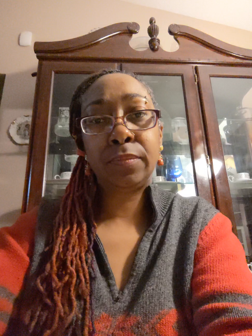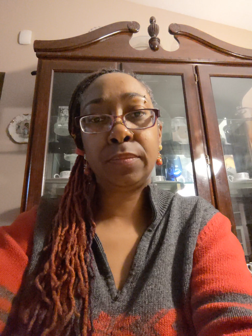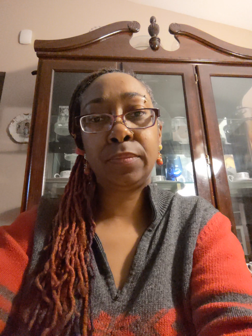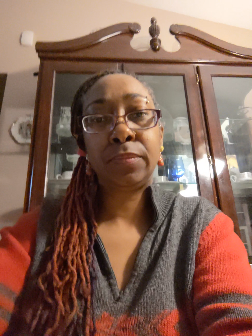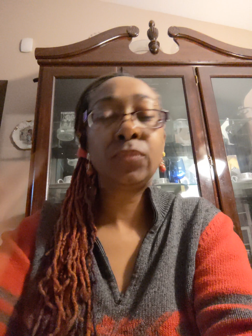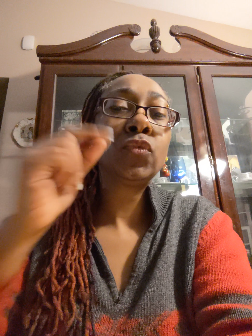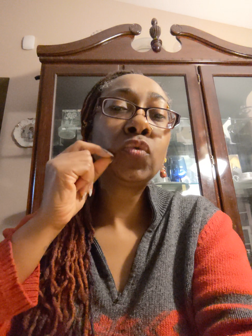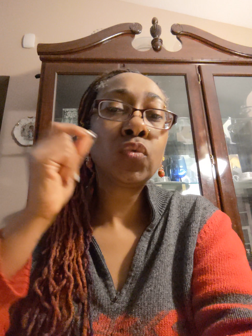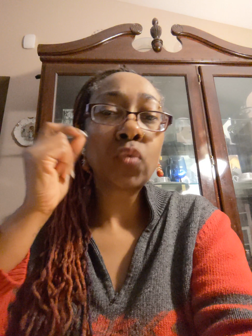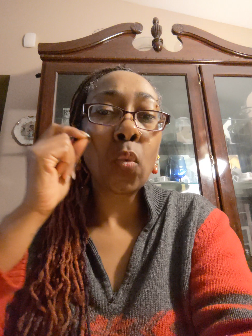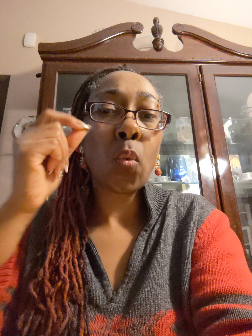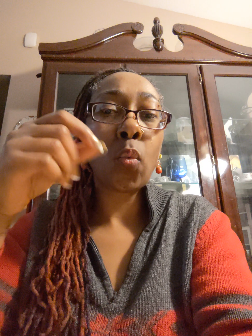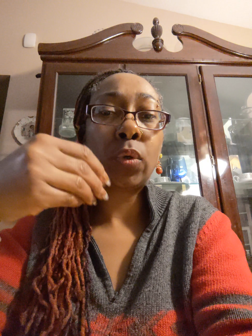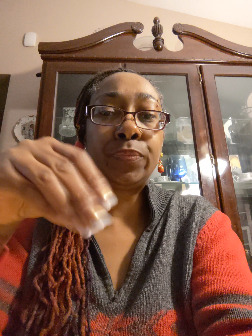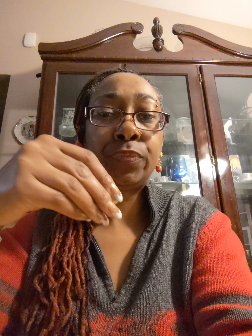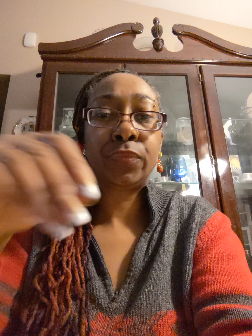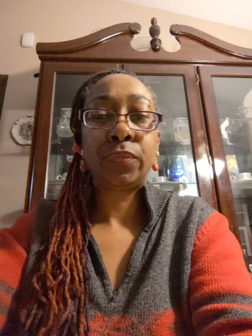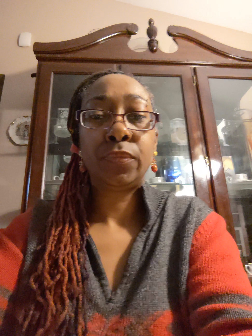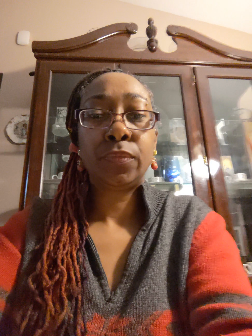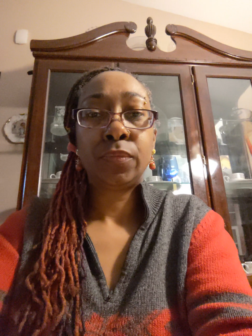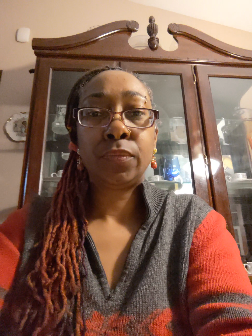store